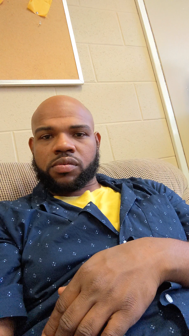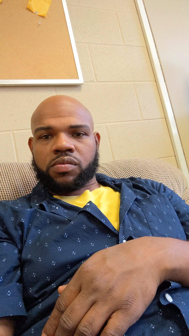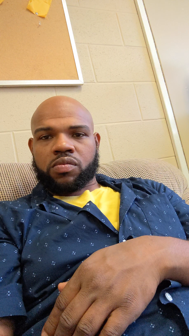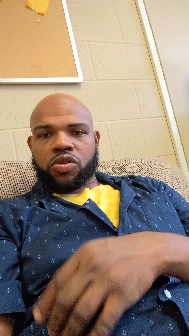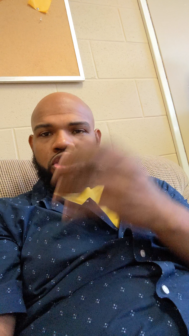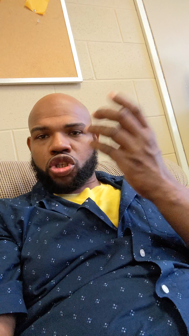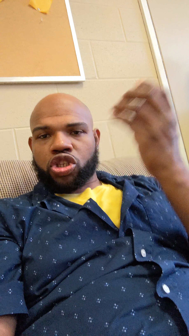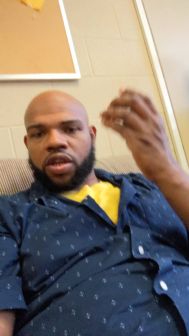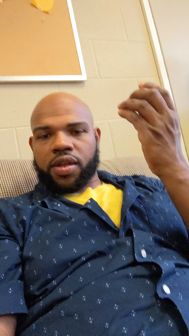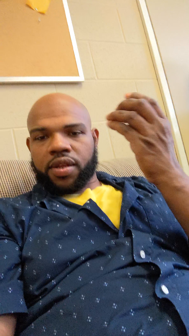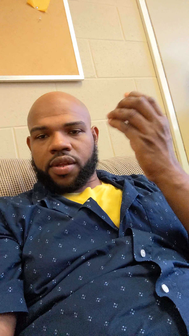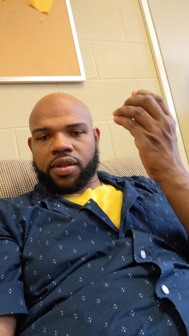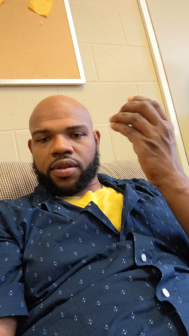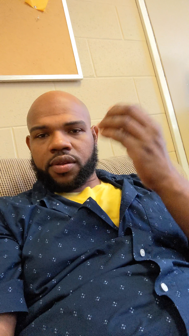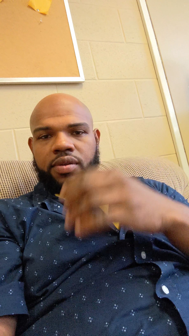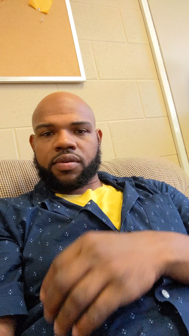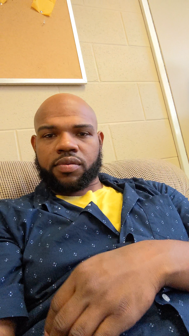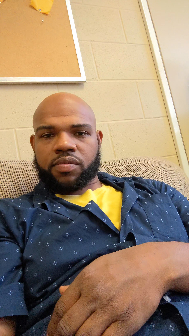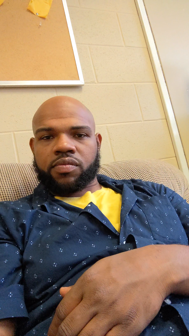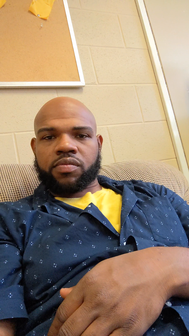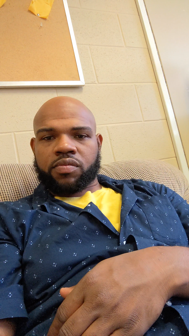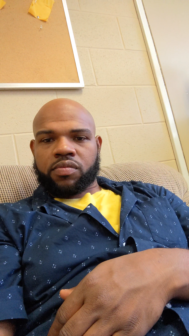shake